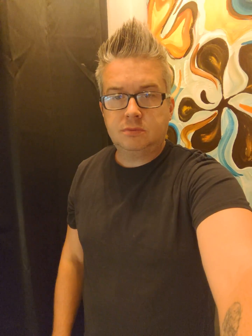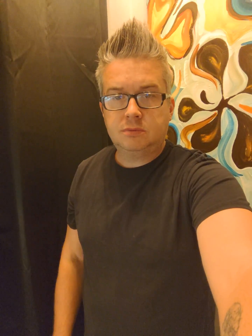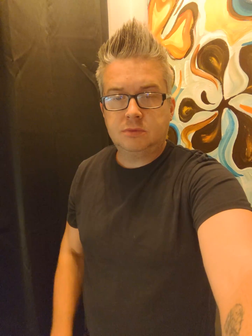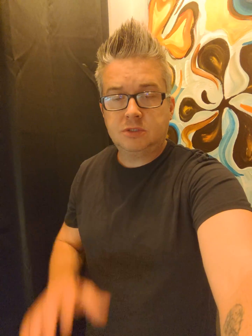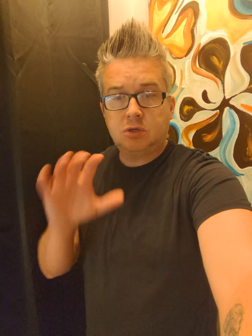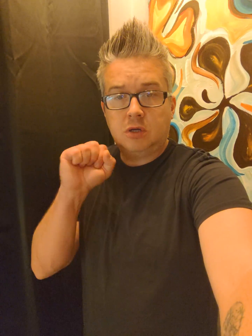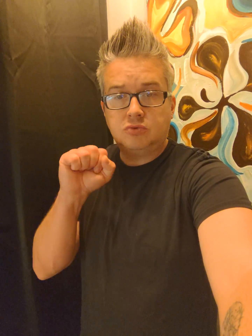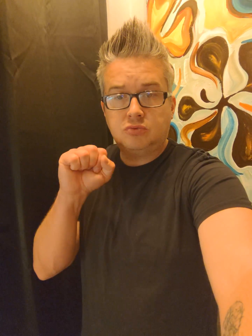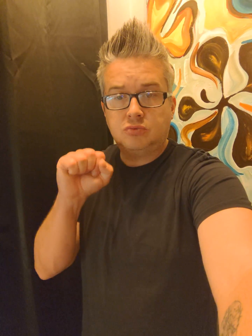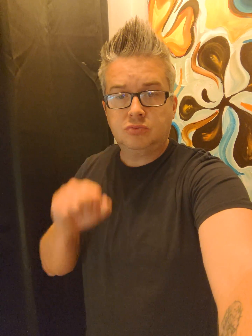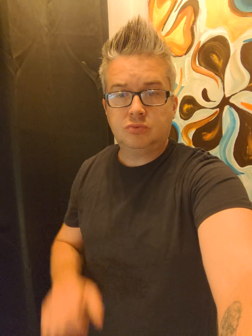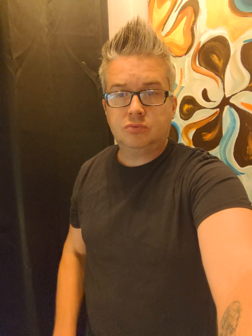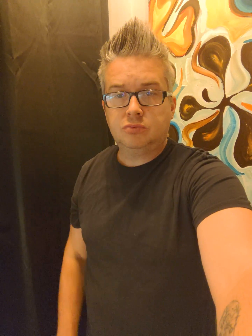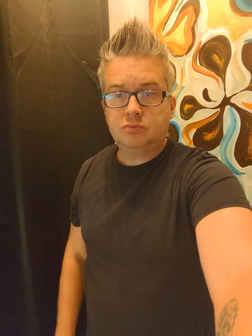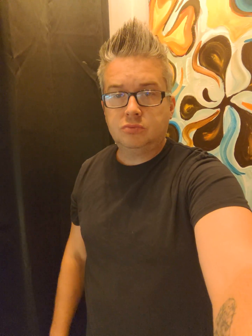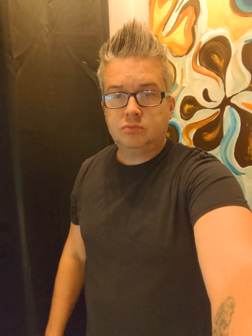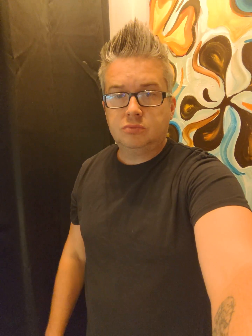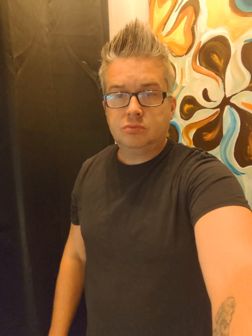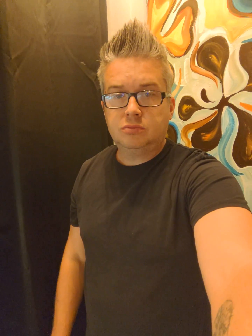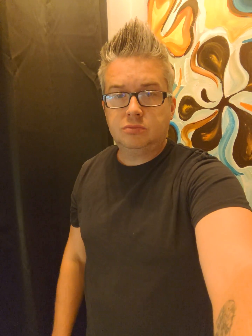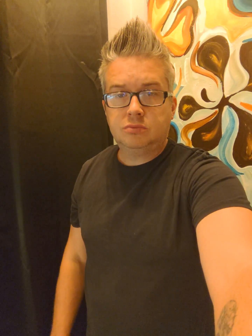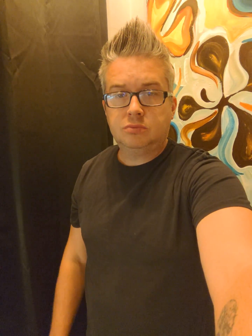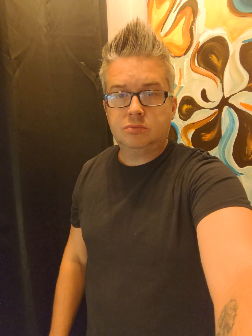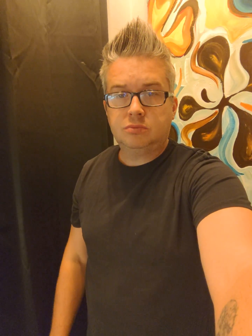catch